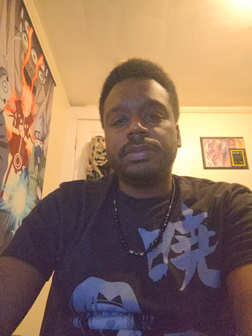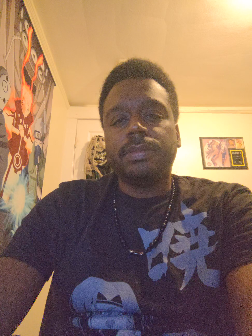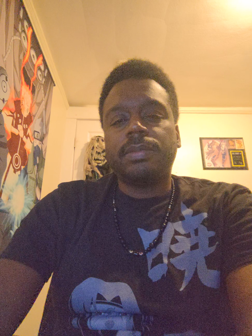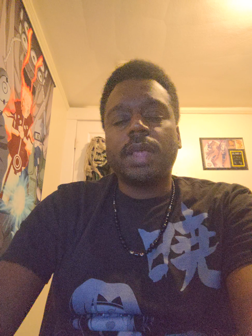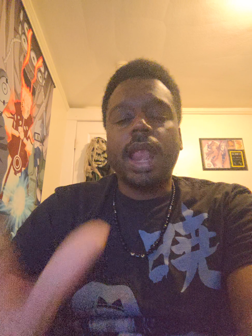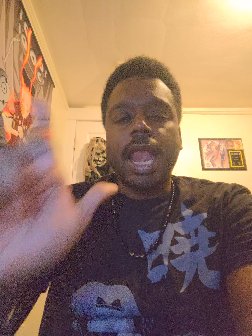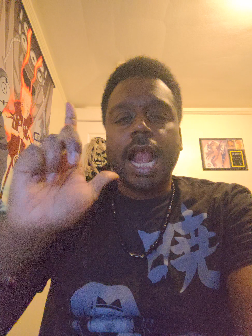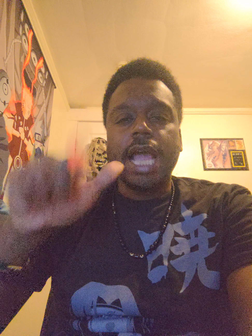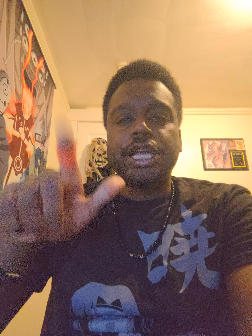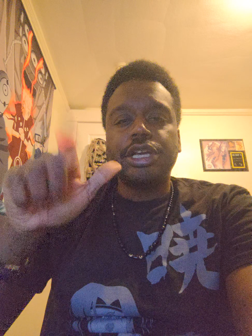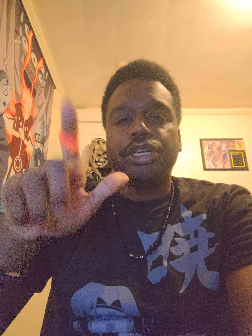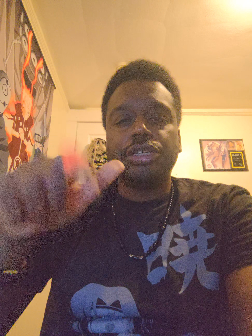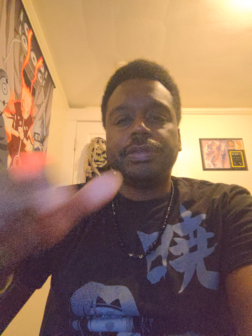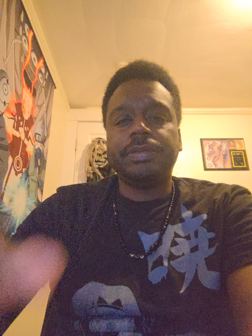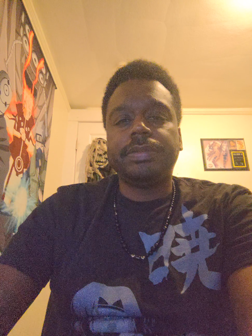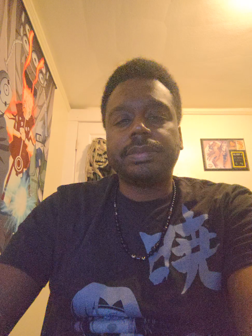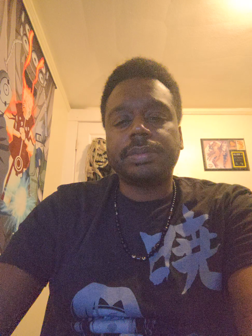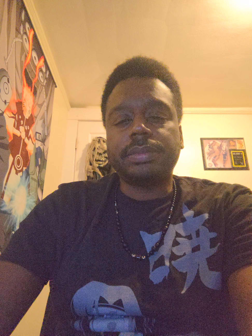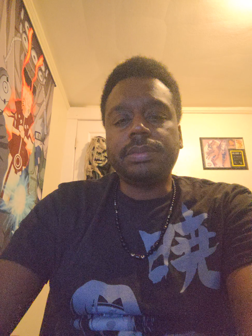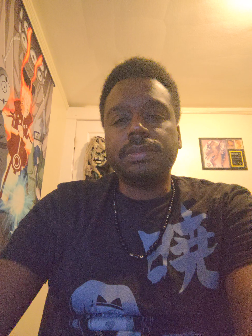later